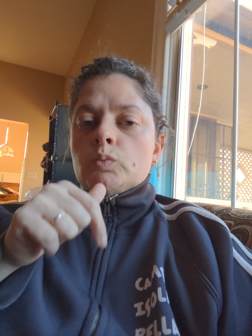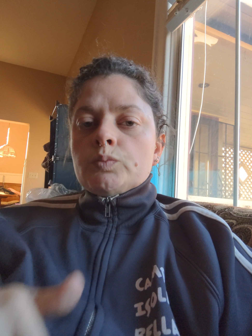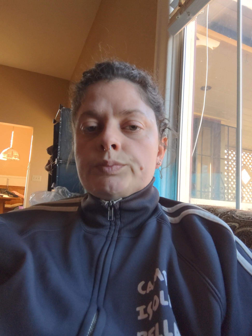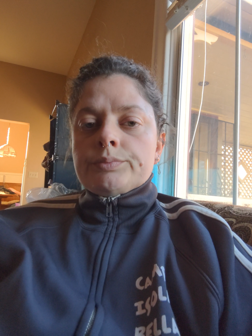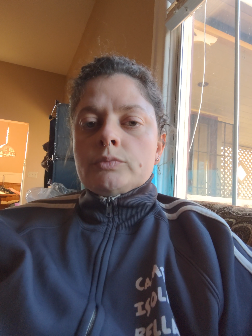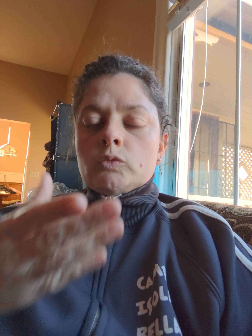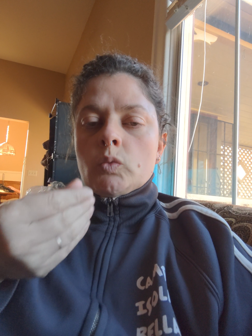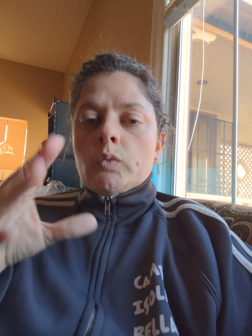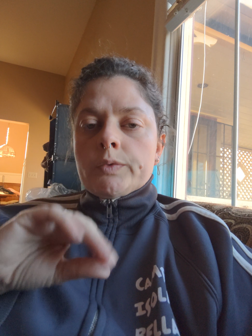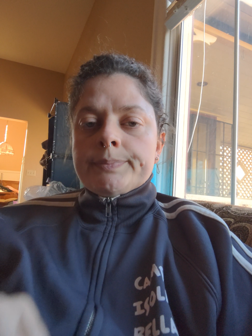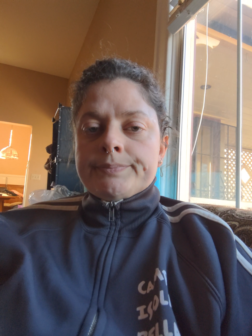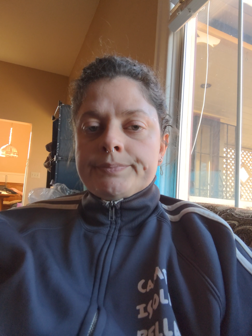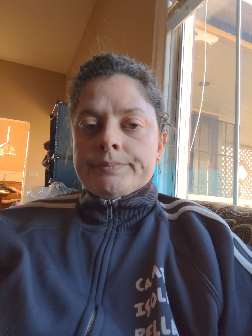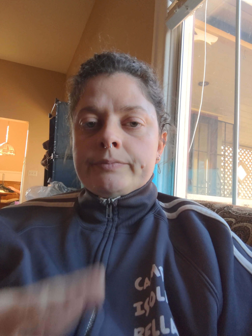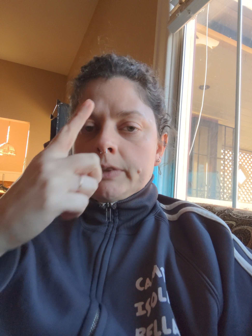story